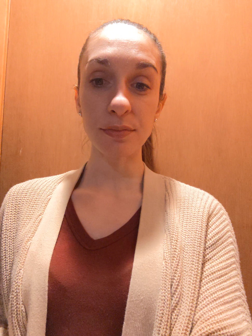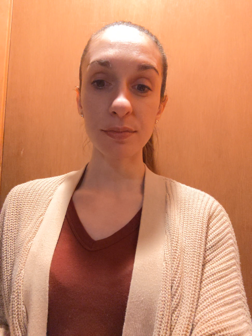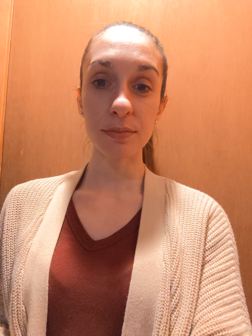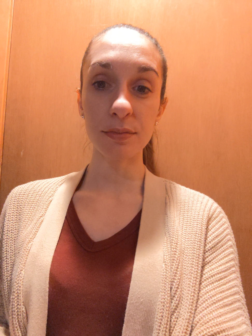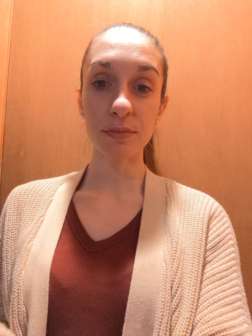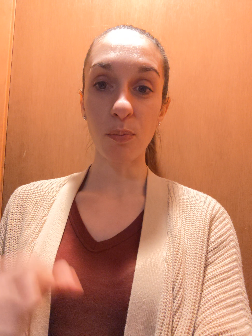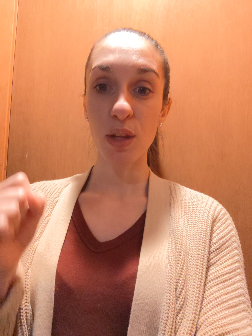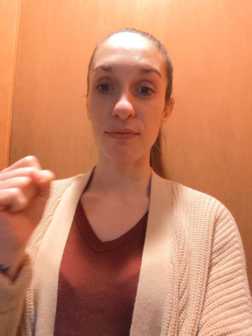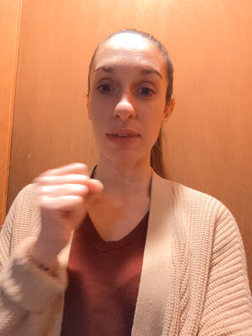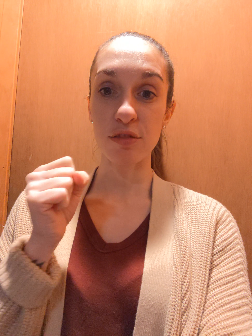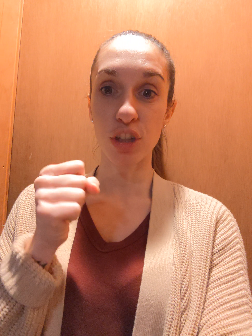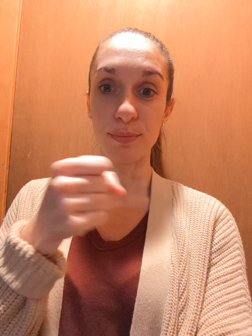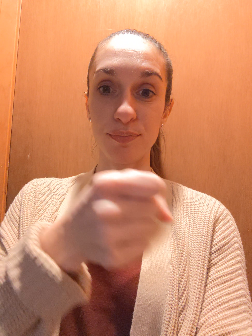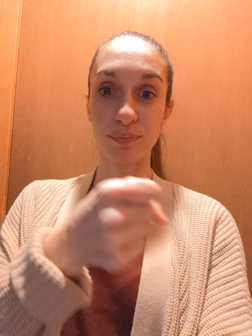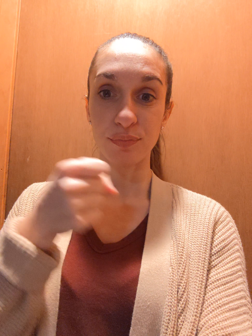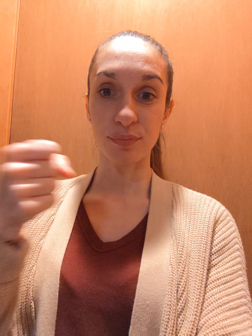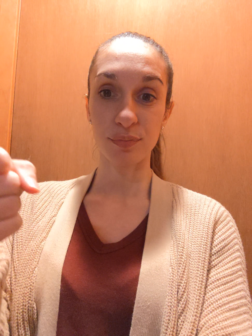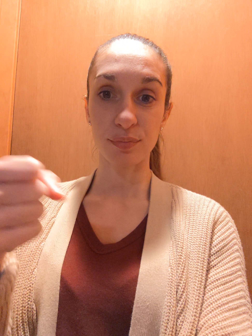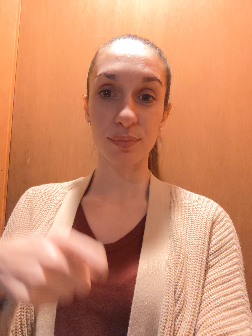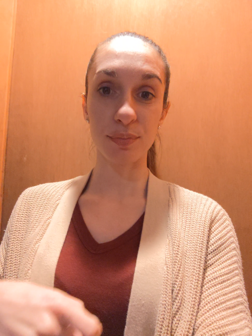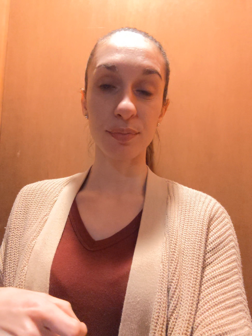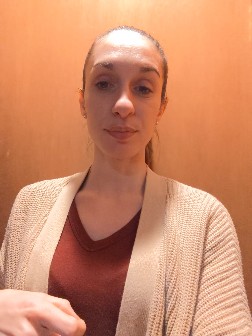refrigerator